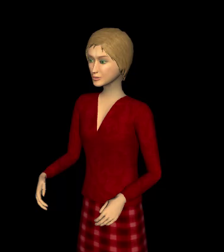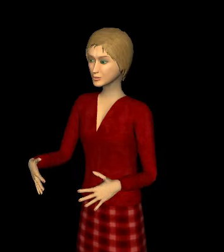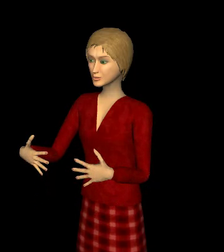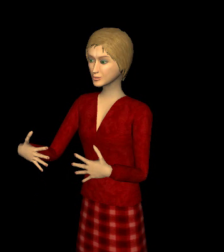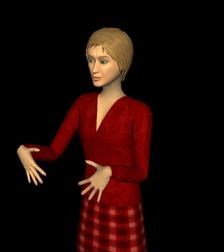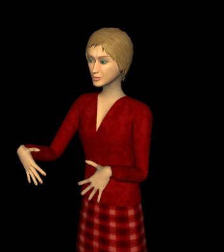تحقيق